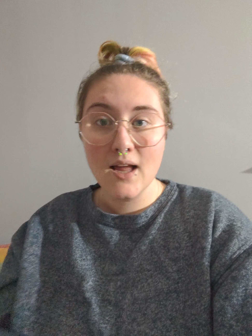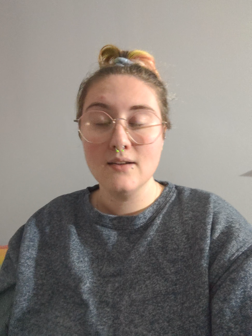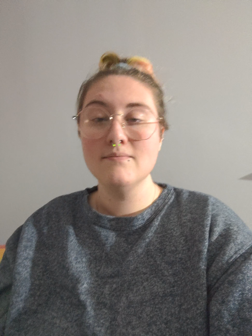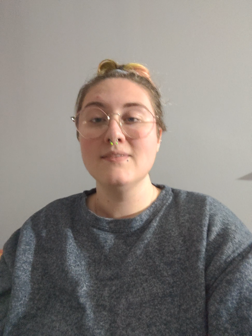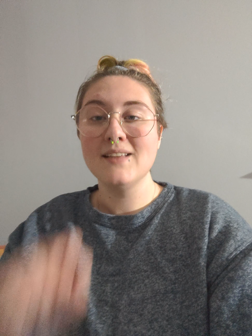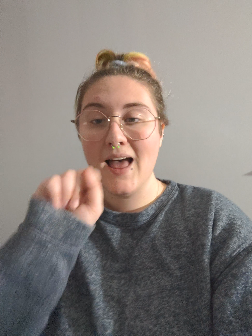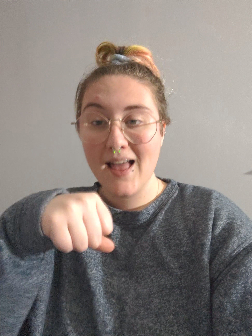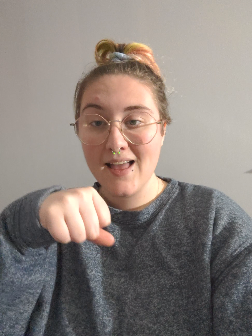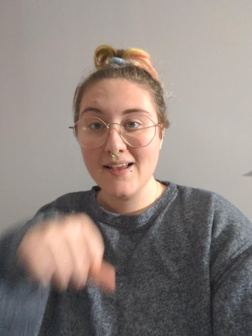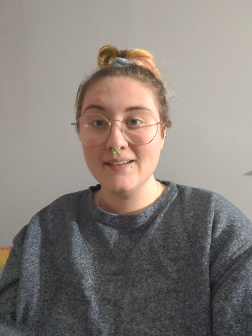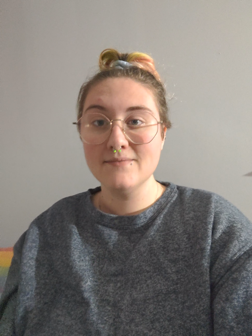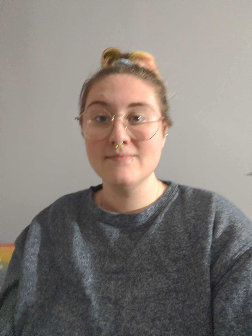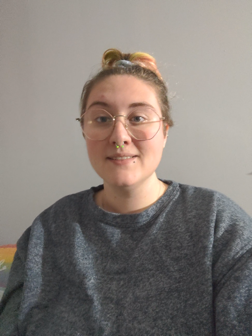can